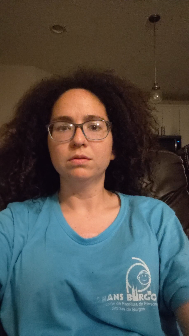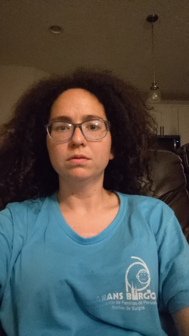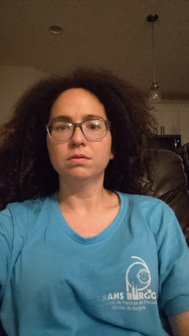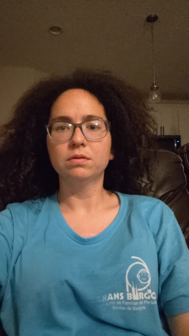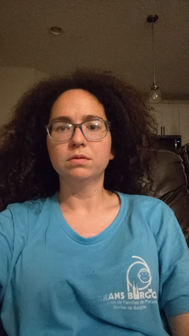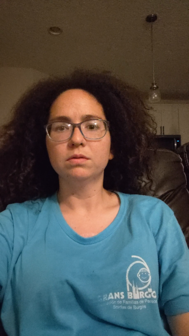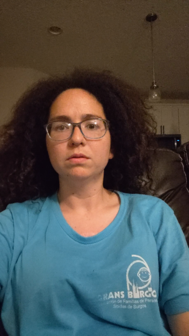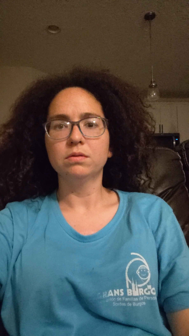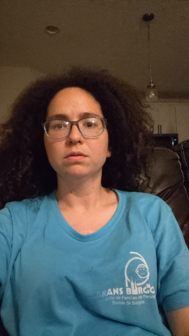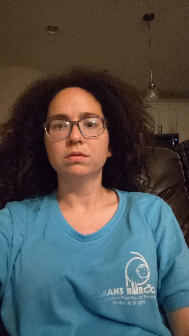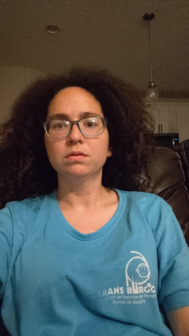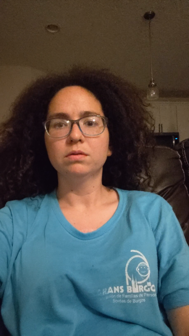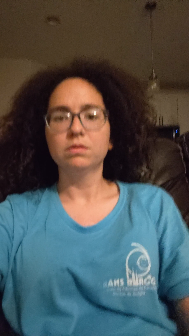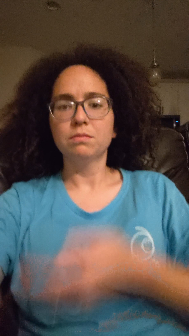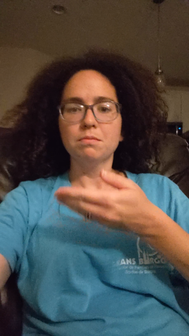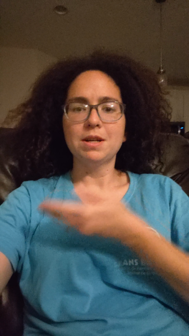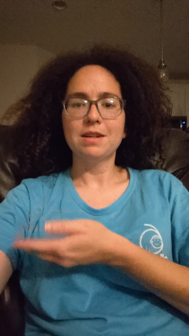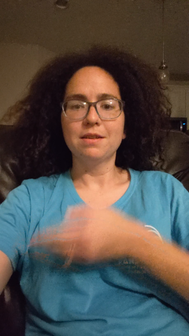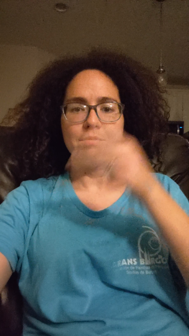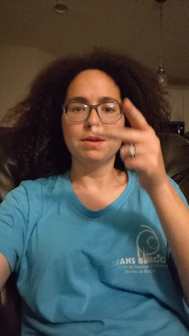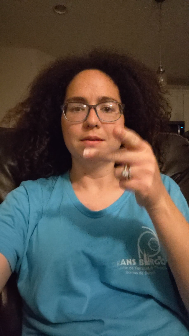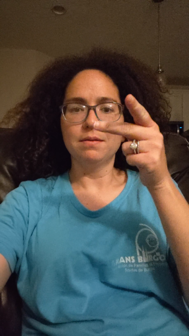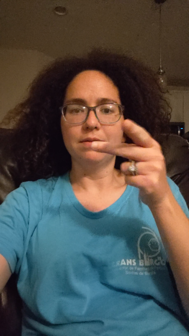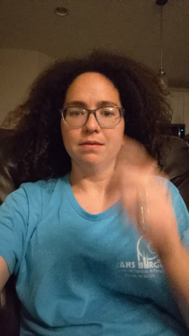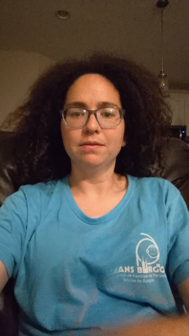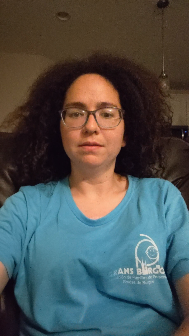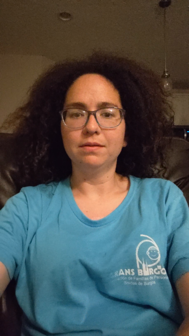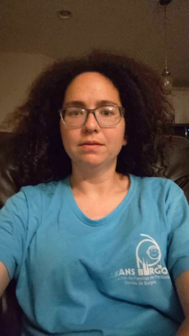babysitter